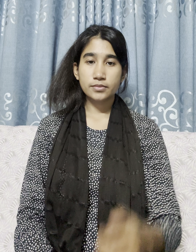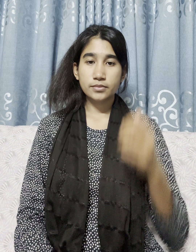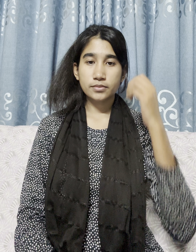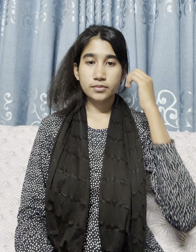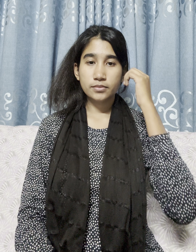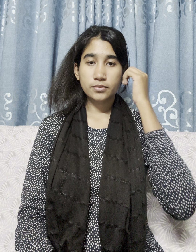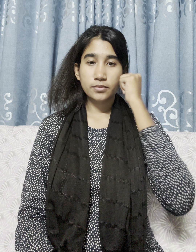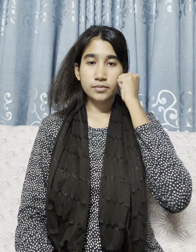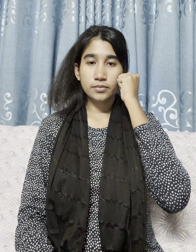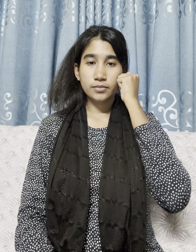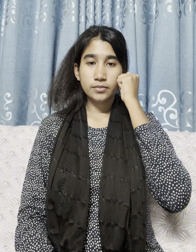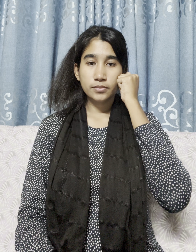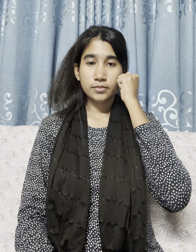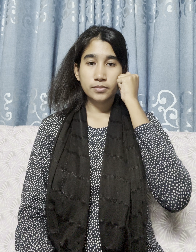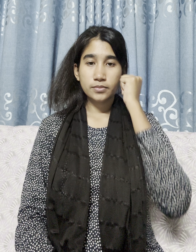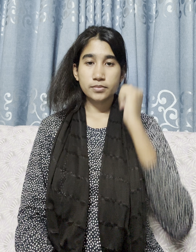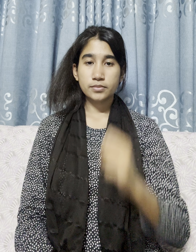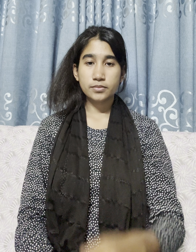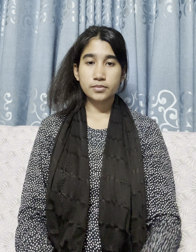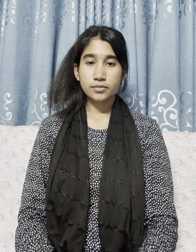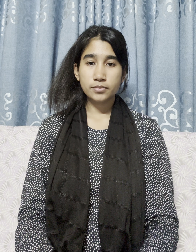আম